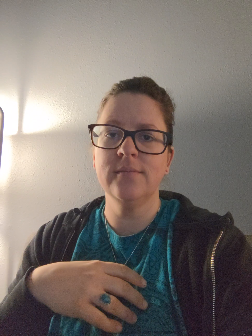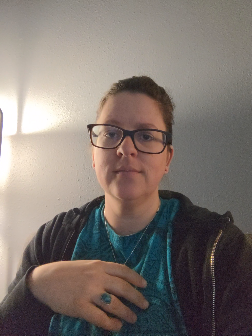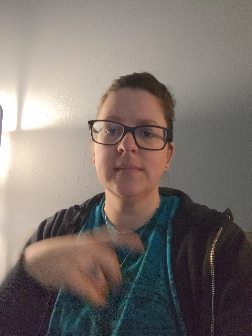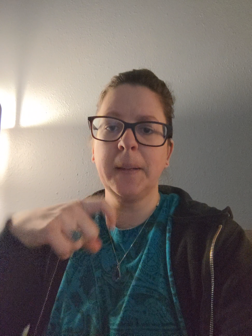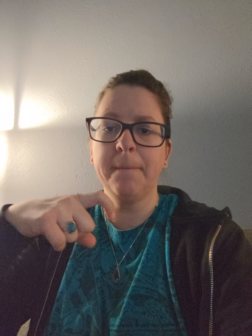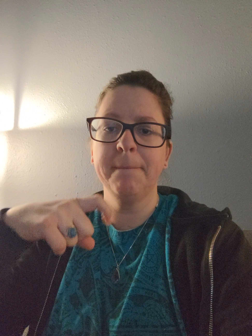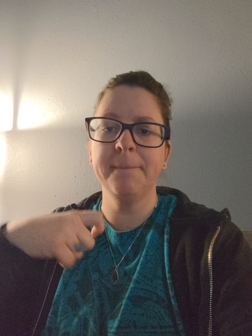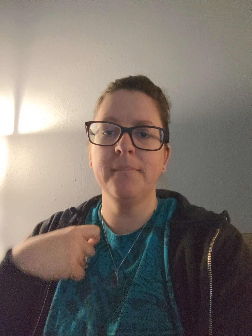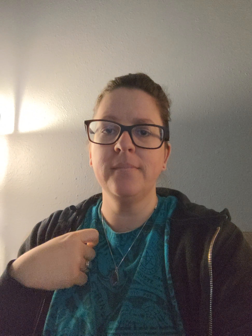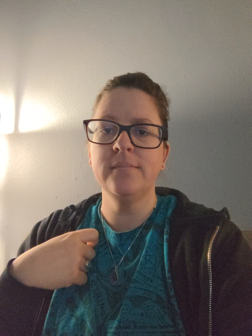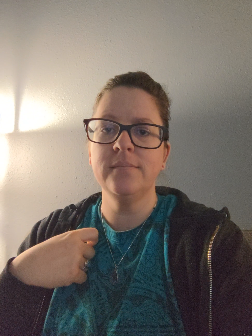time